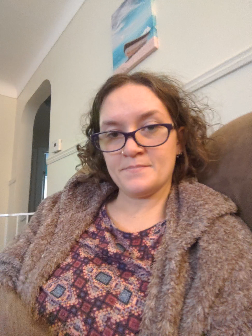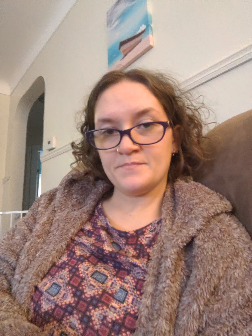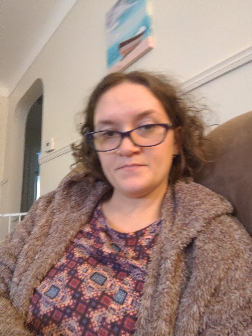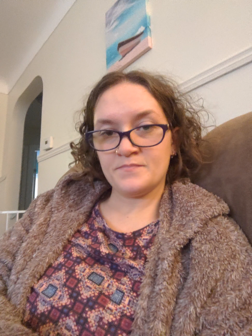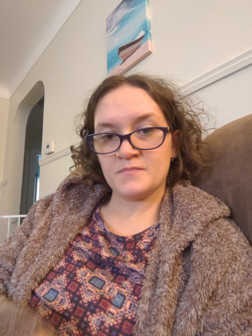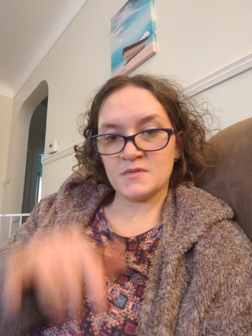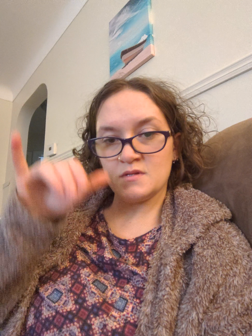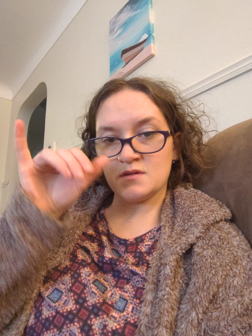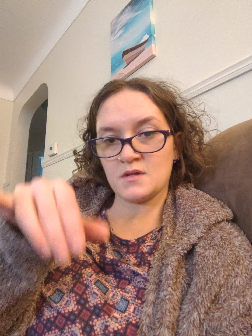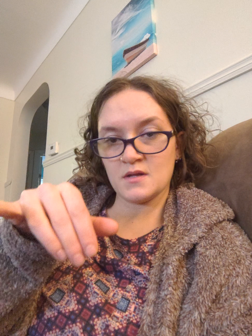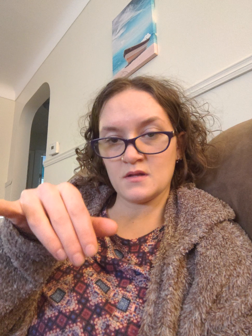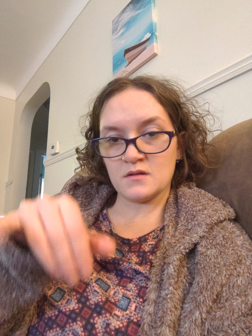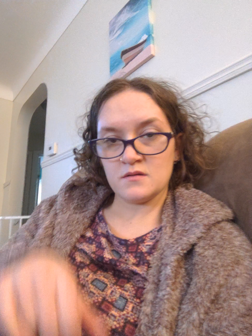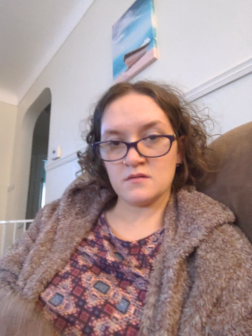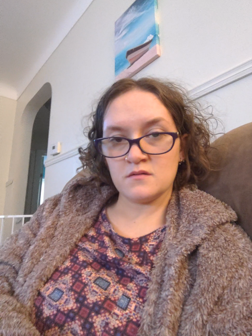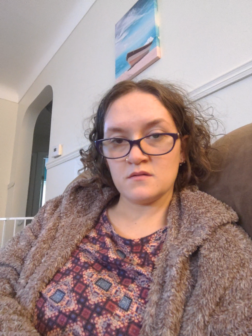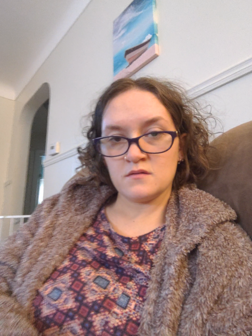stay